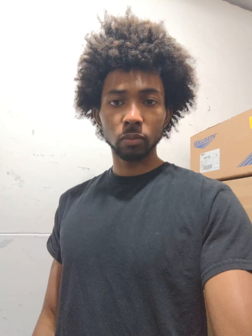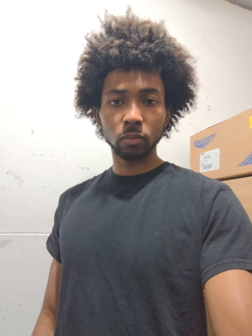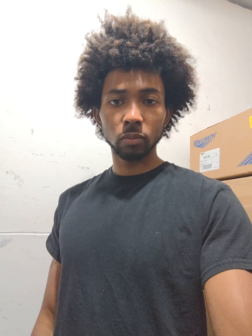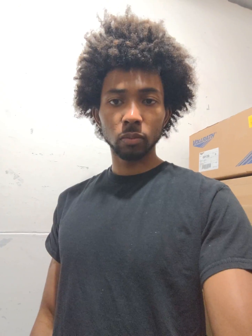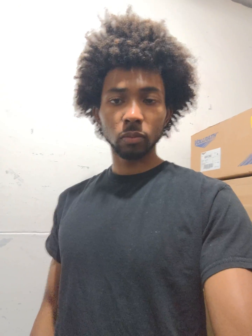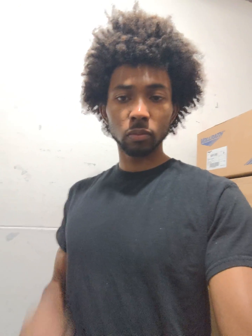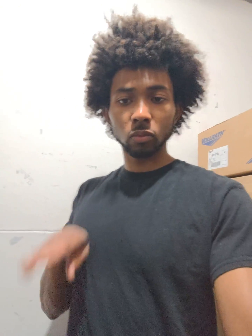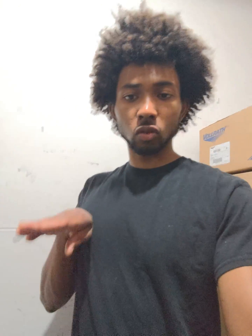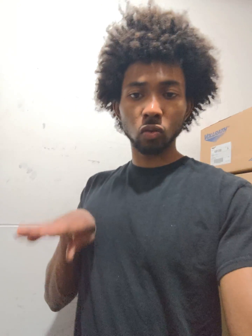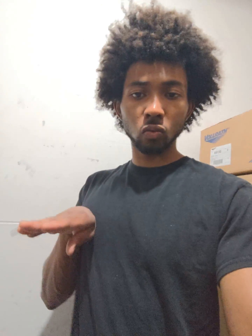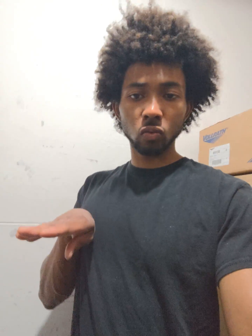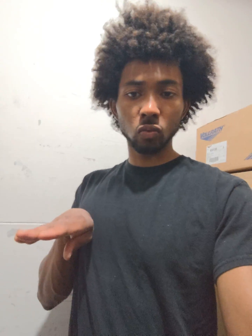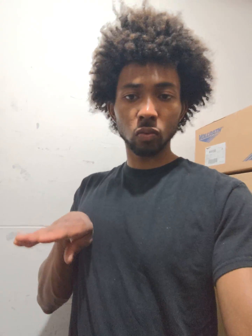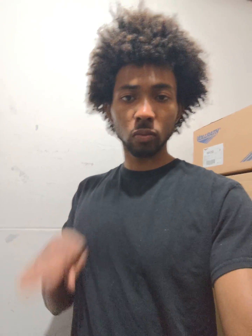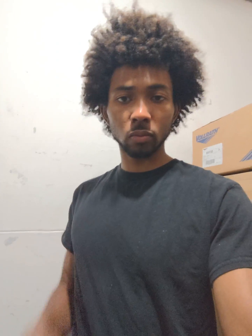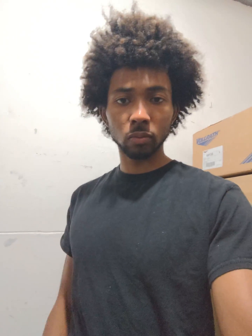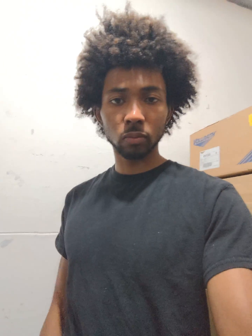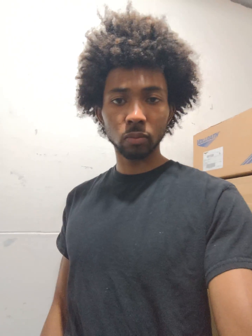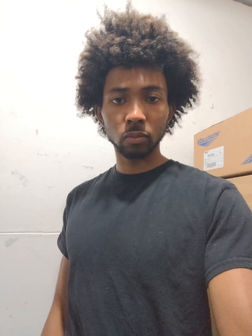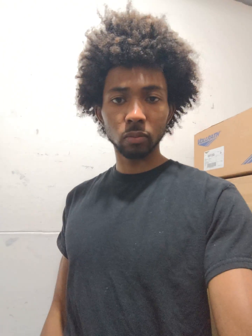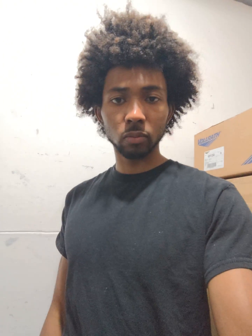penguin